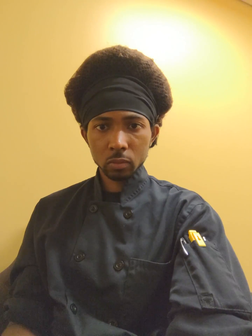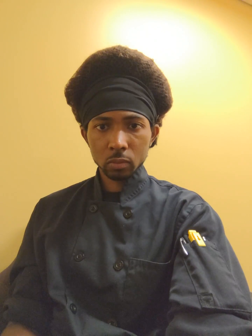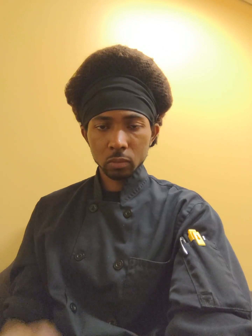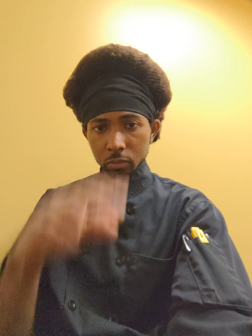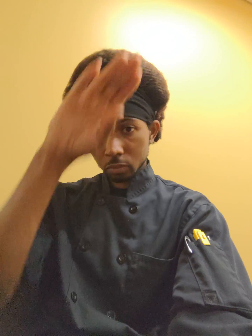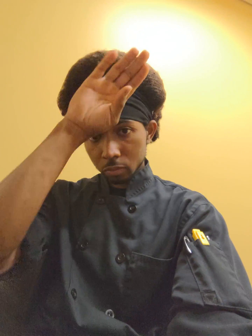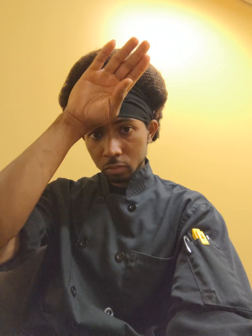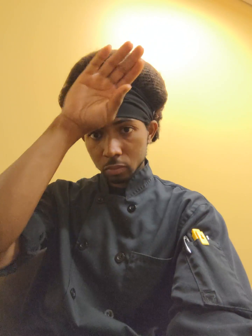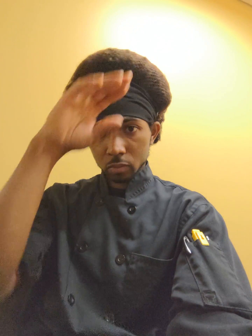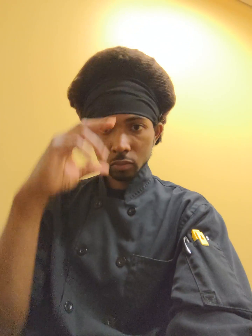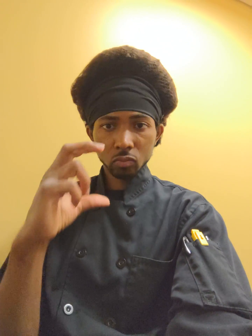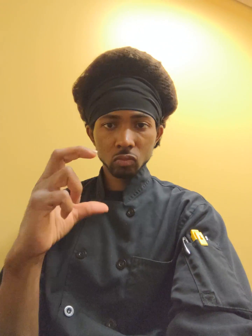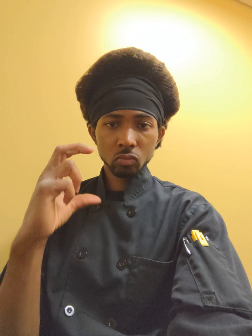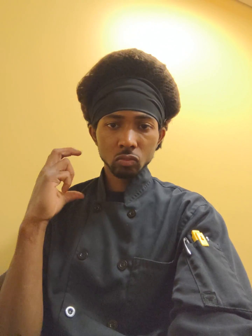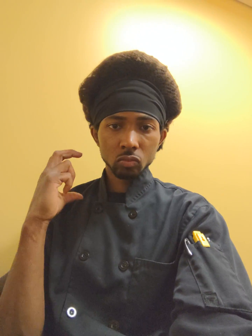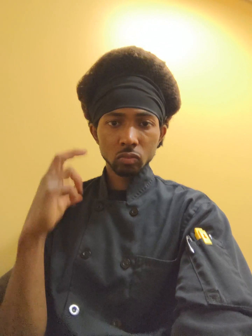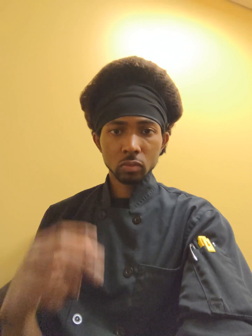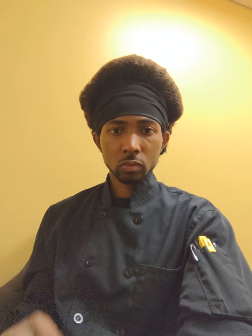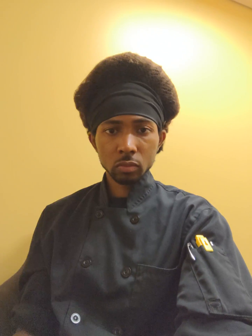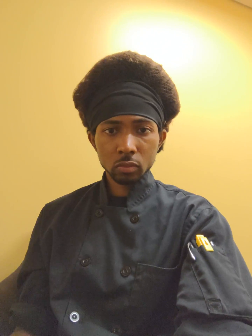fire truck